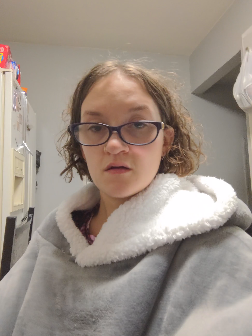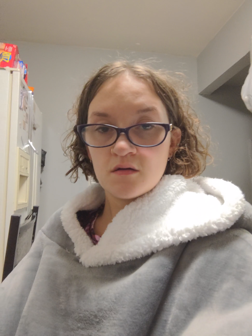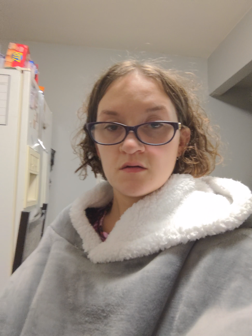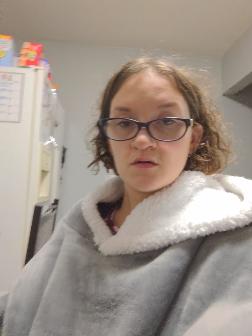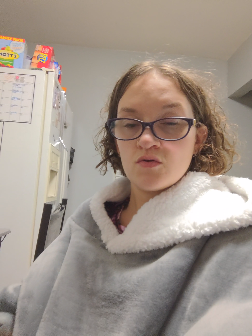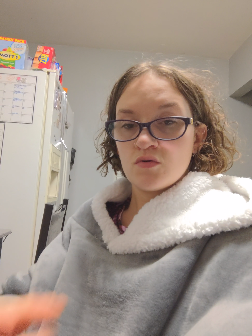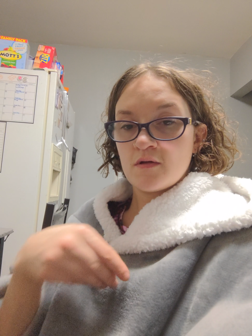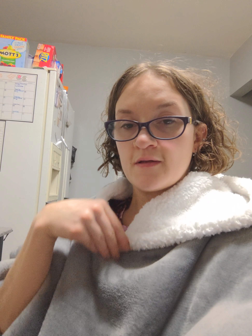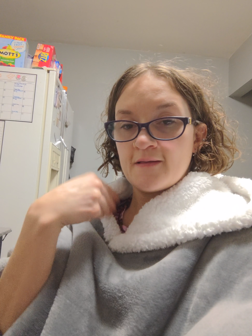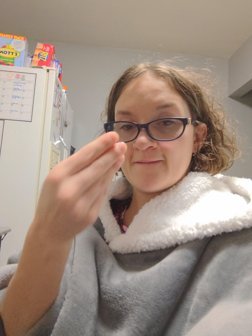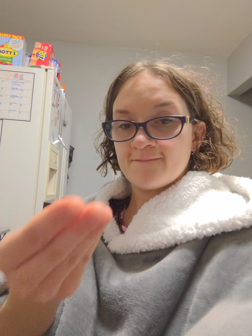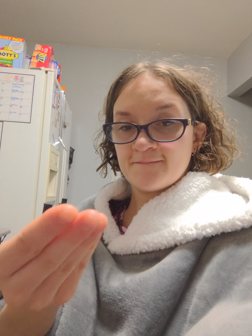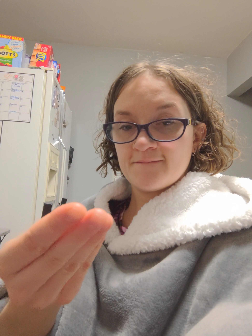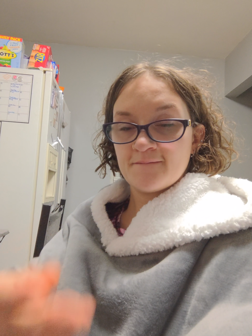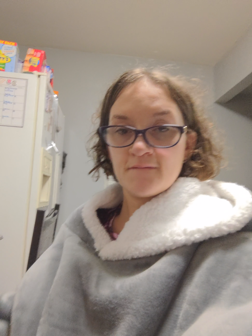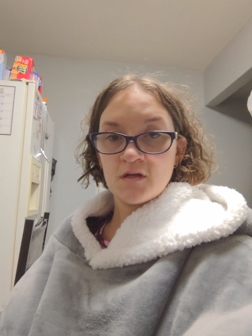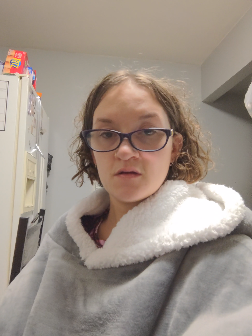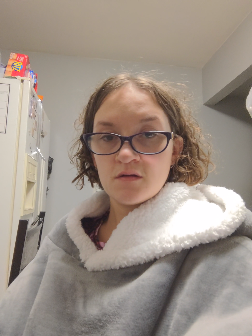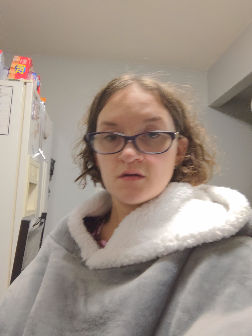give